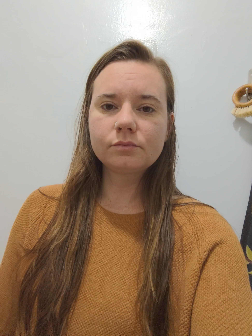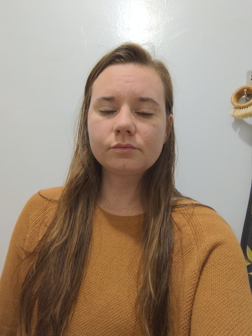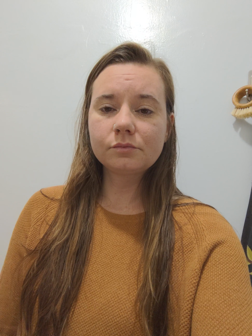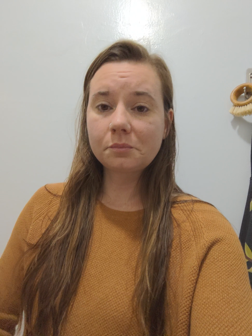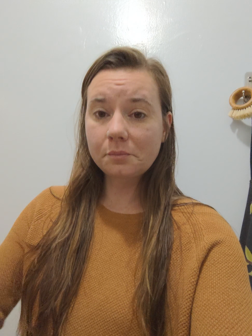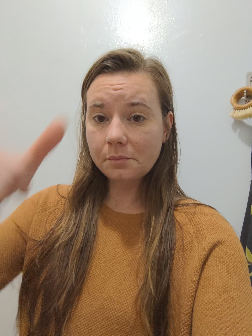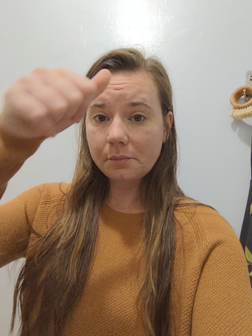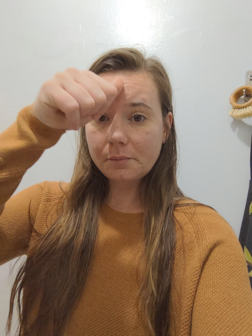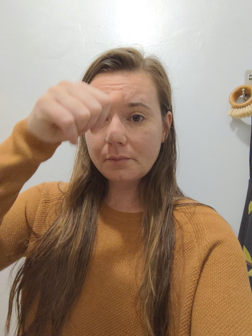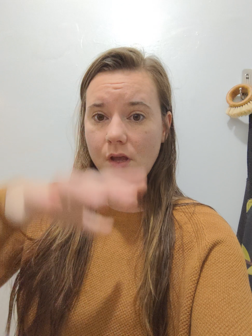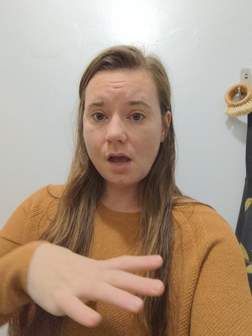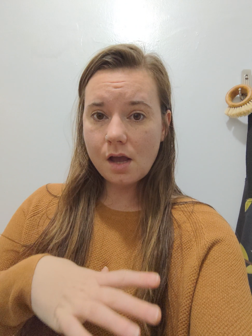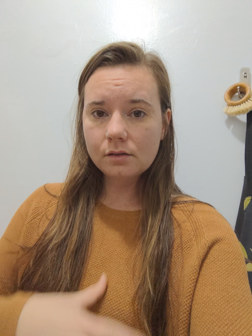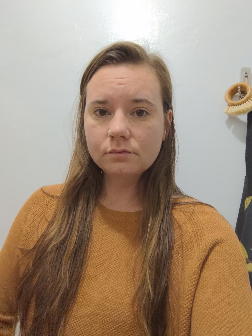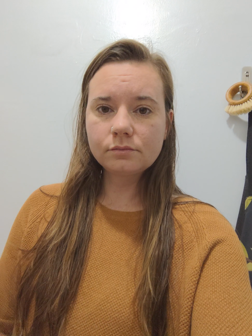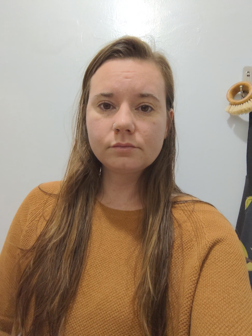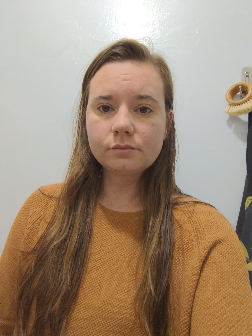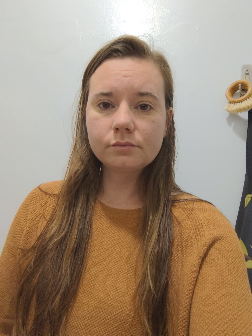man